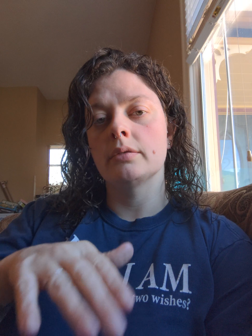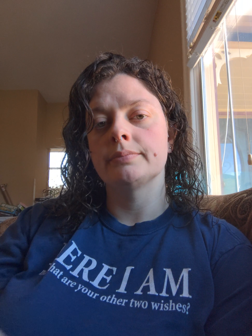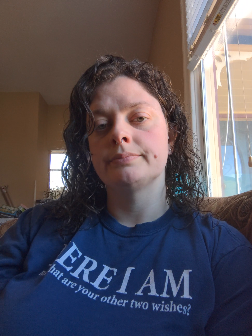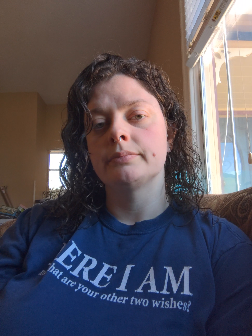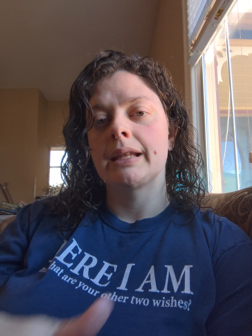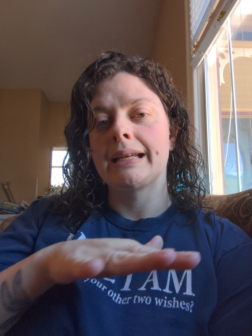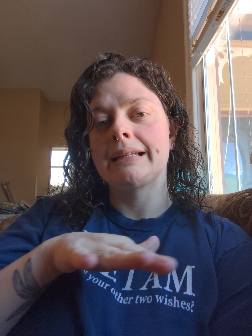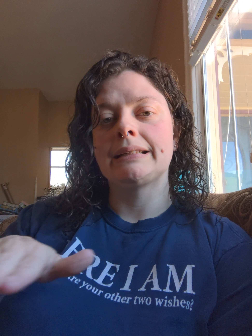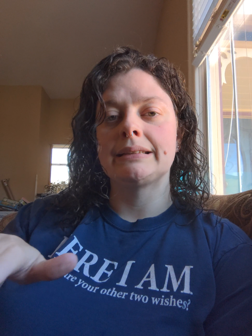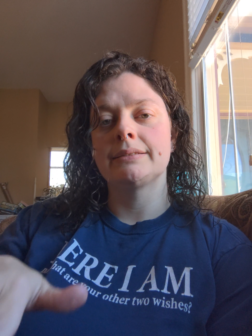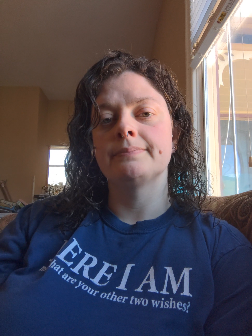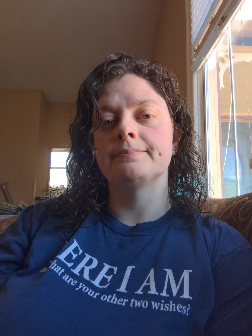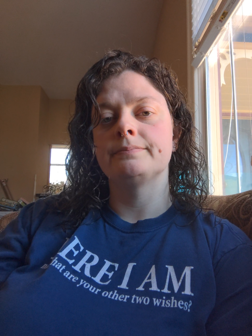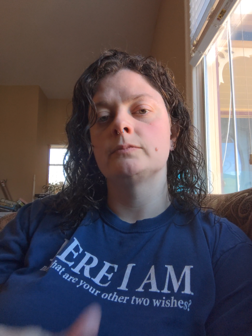clean